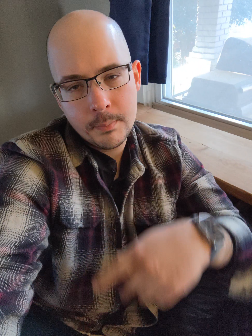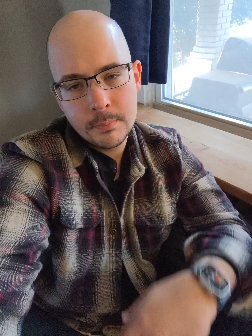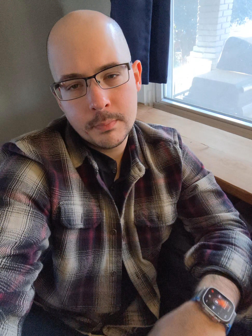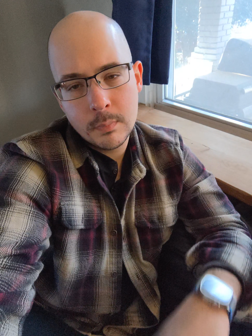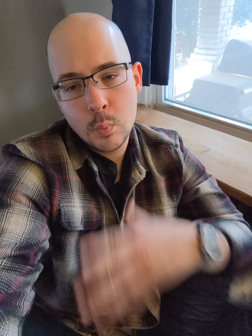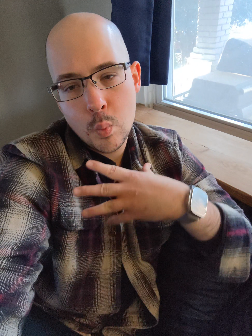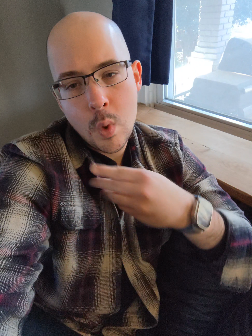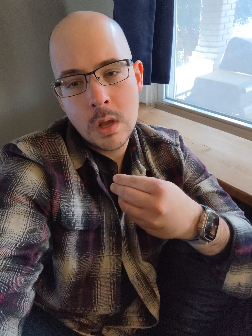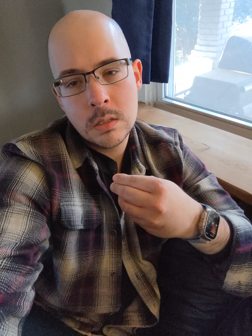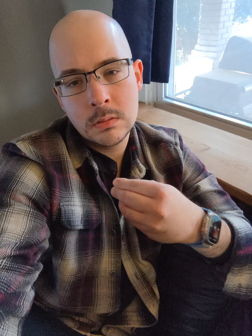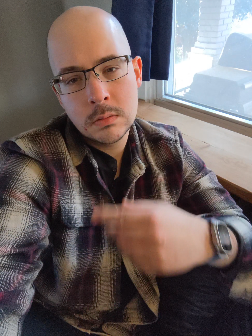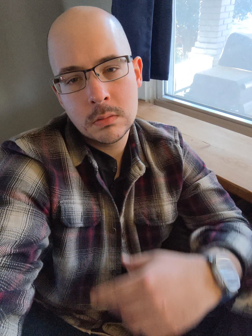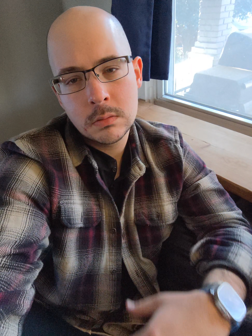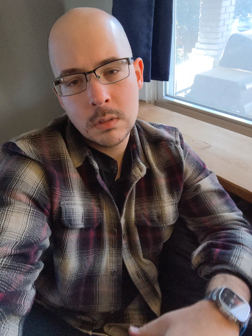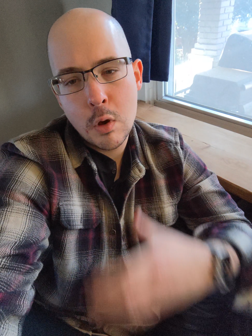white